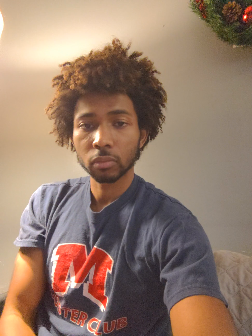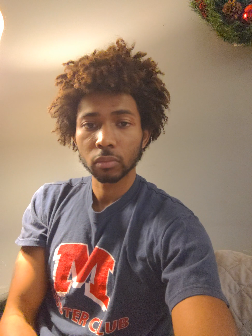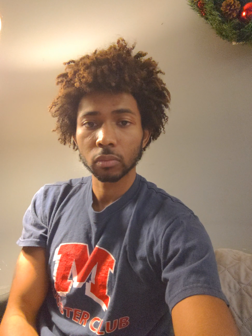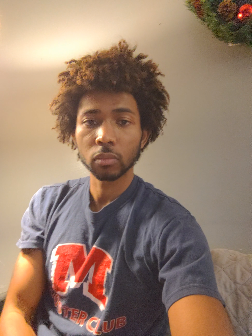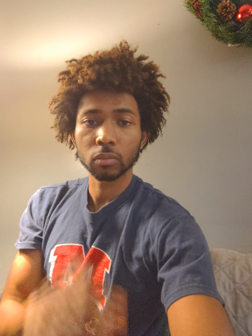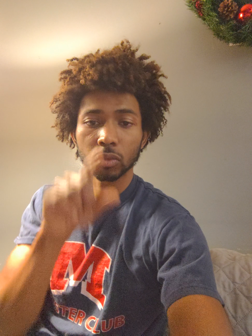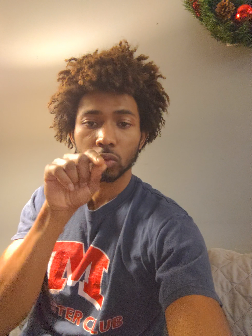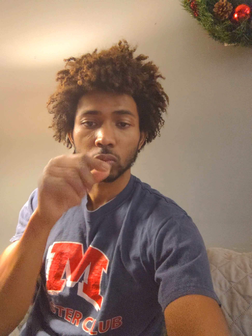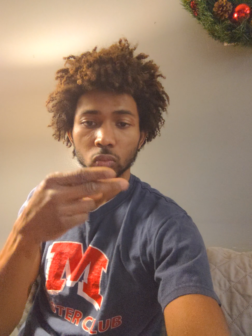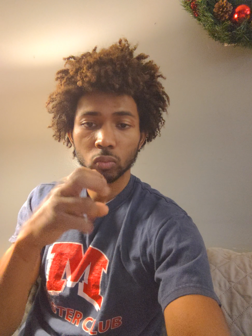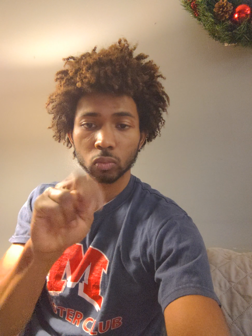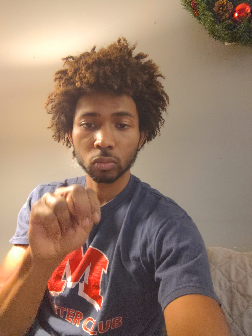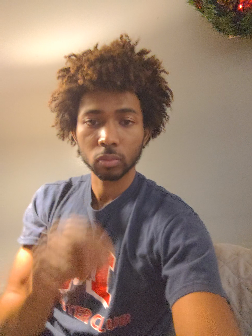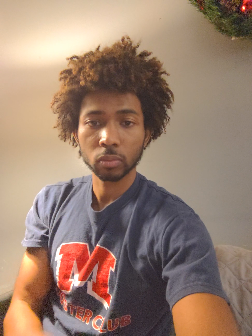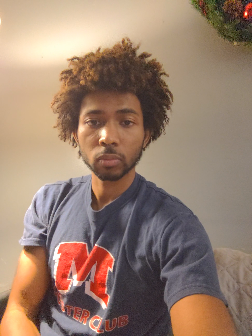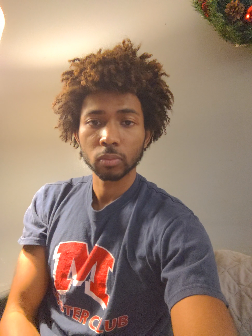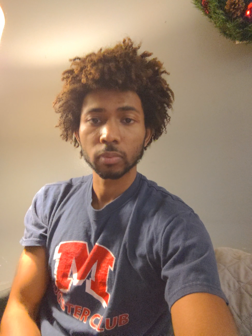hen